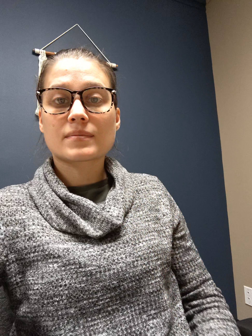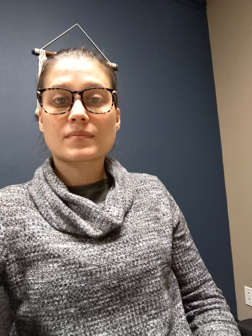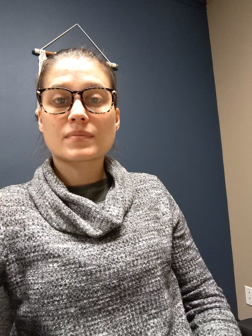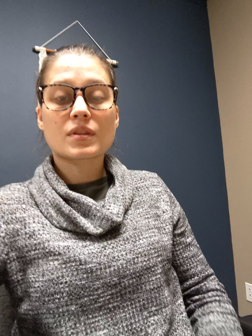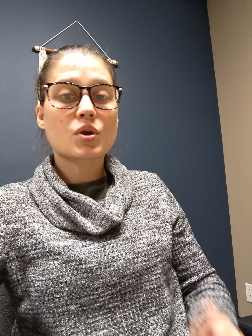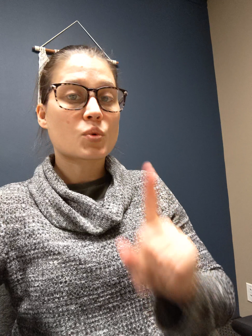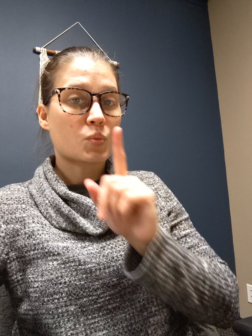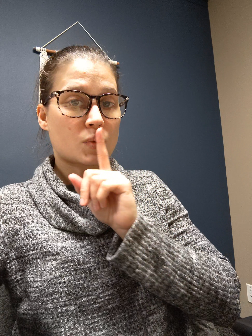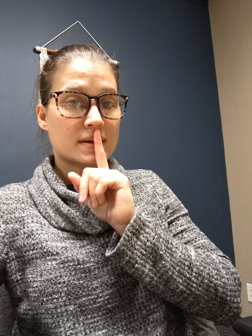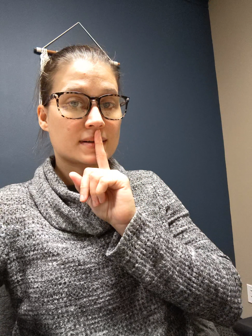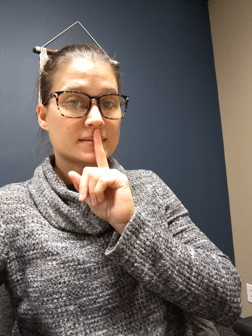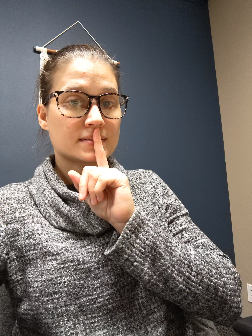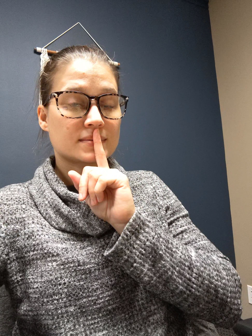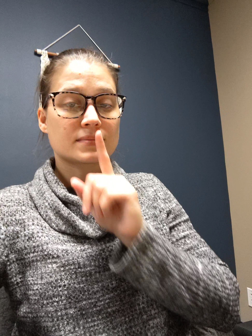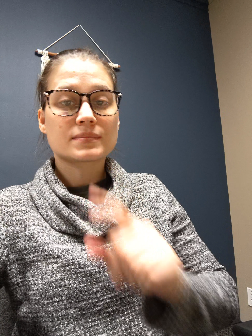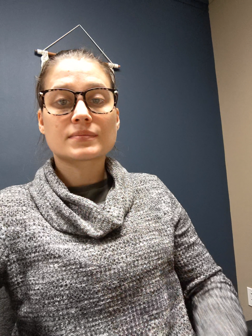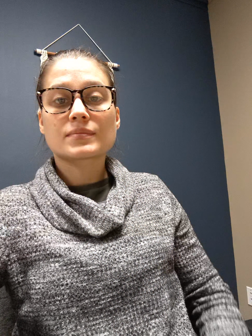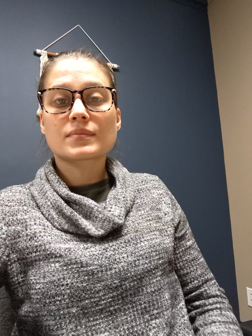quiet